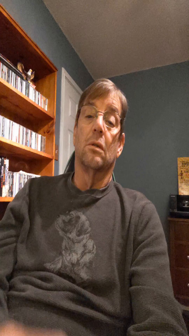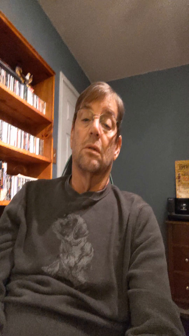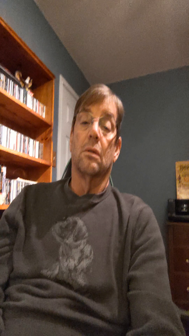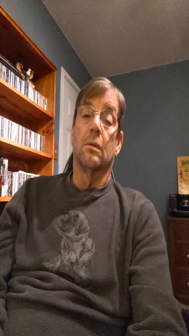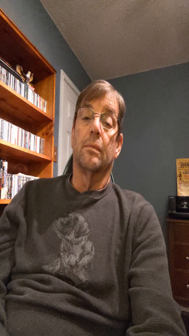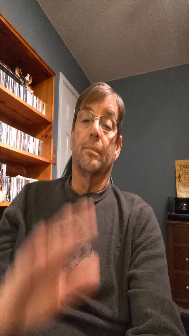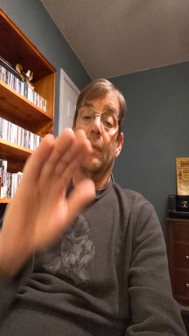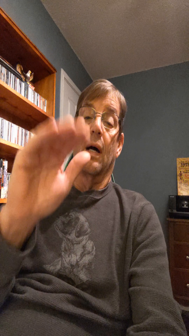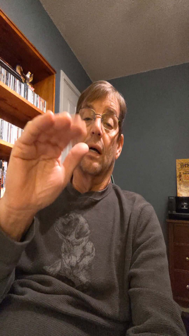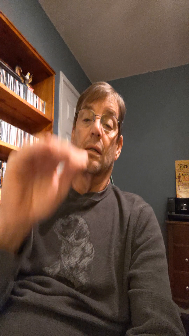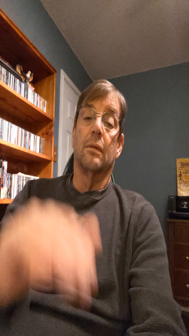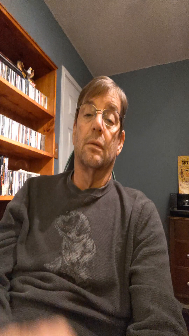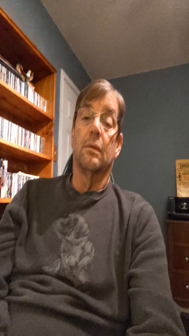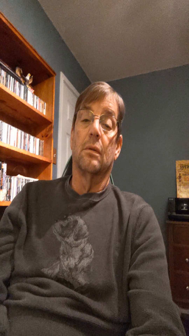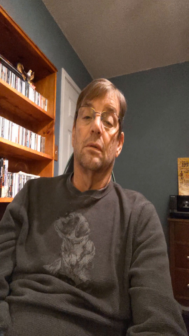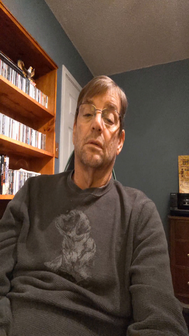bye